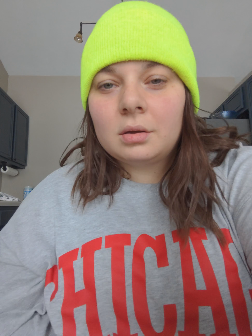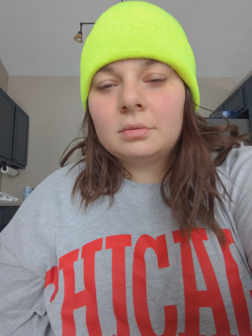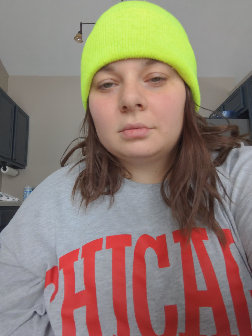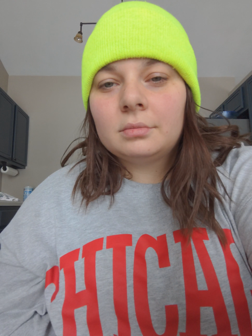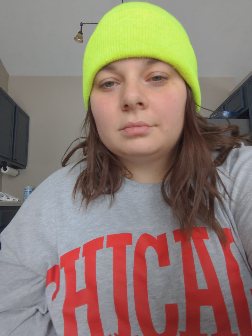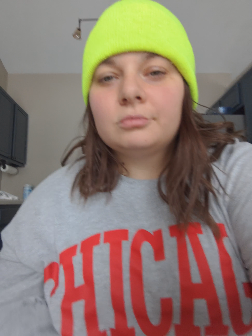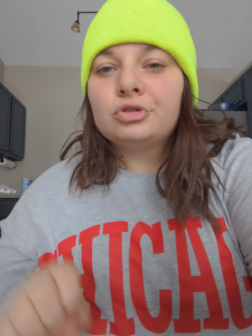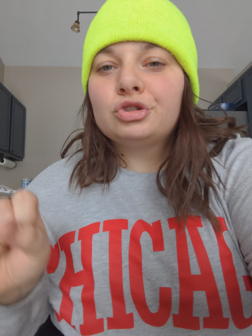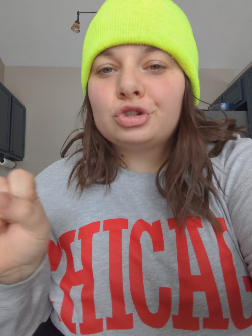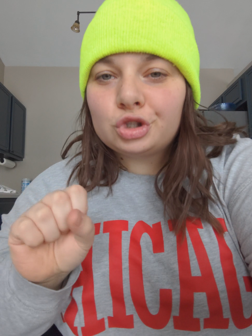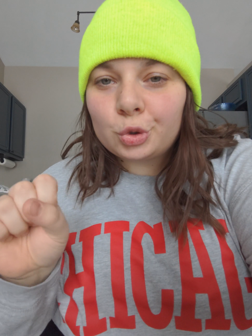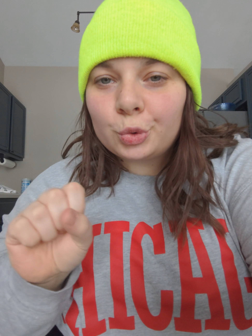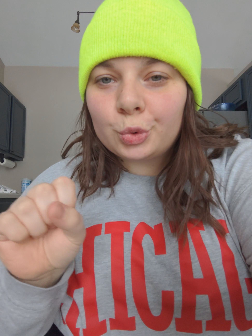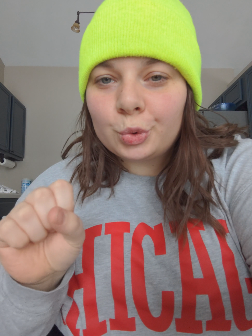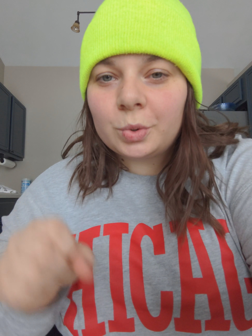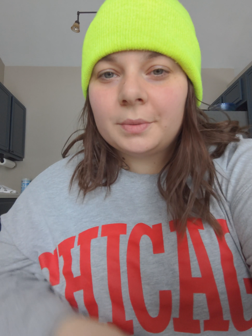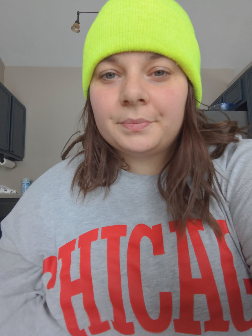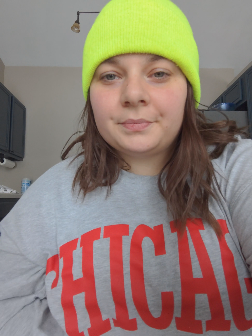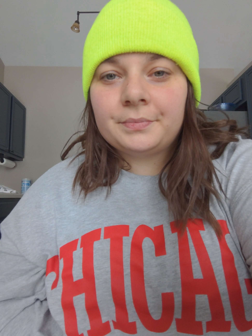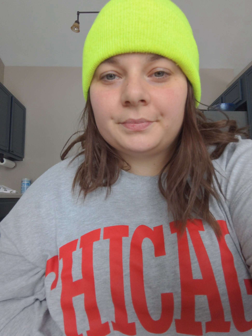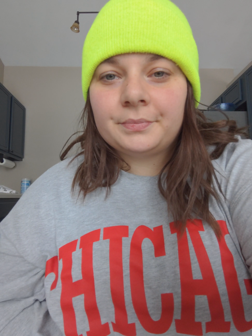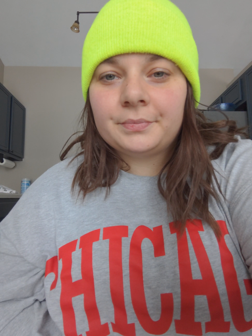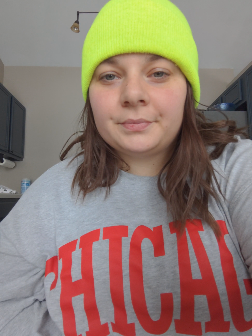shoe